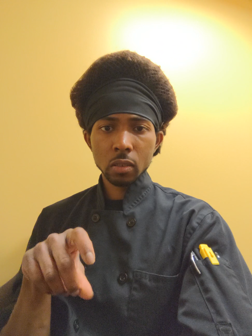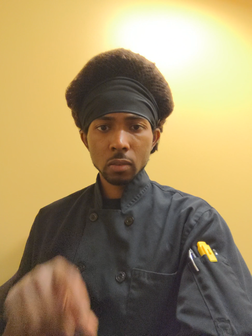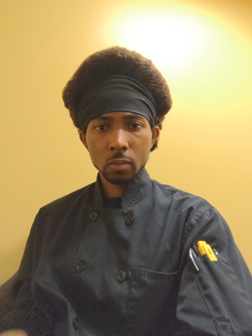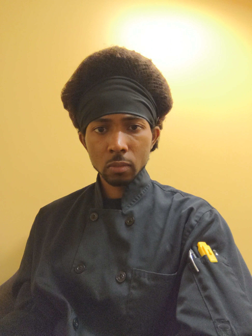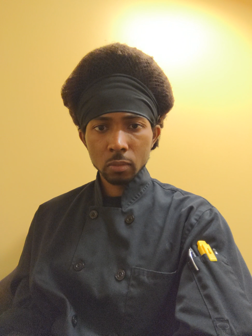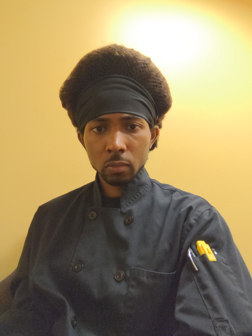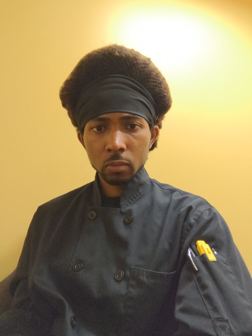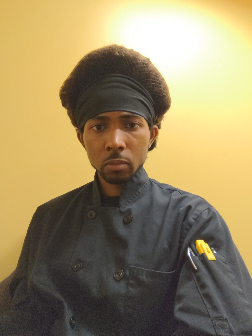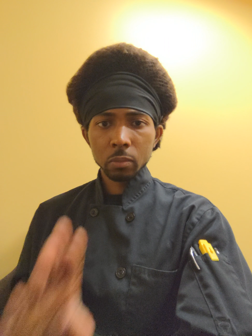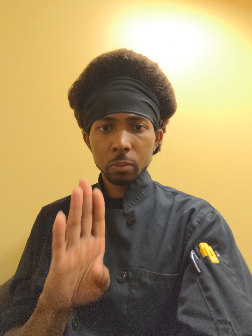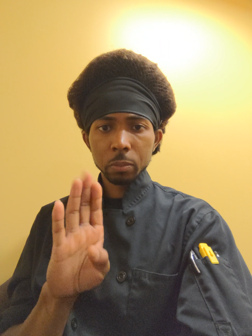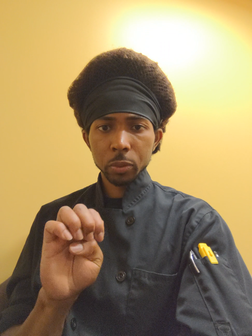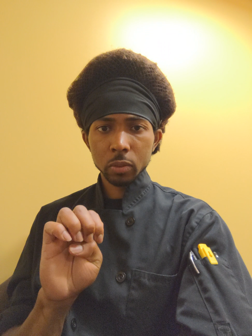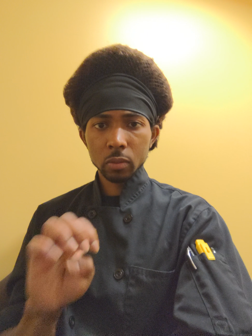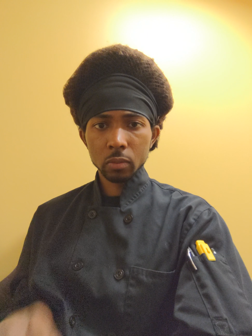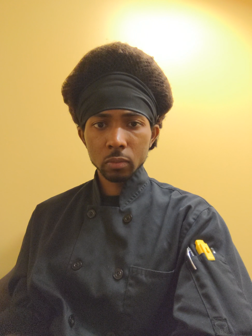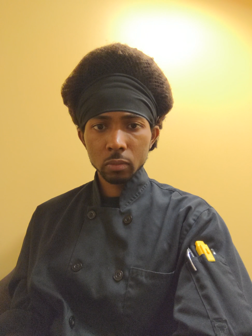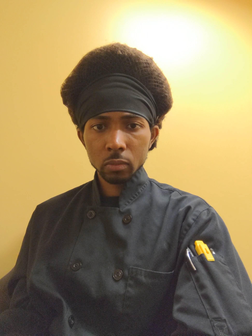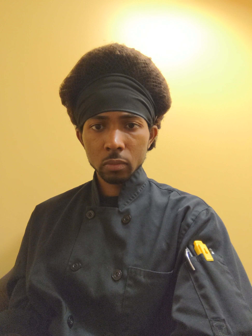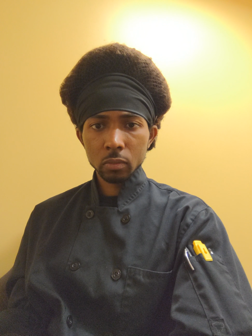be